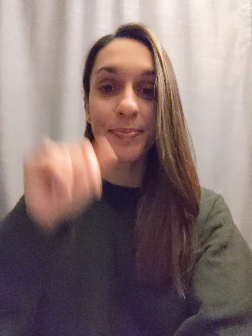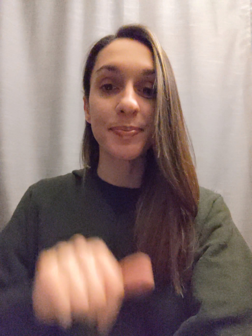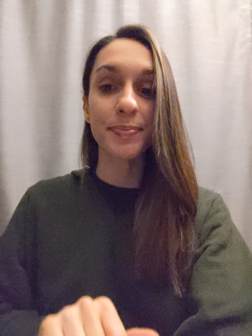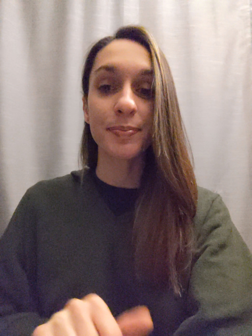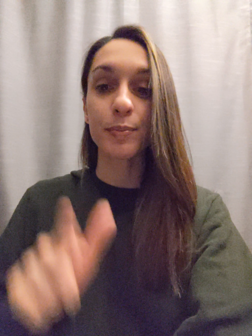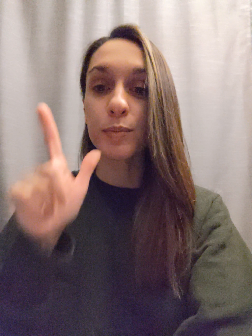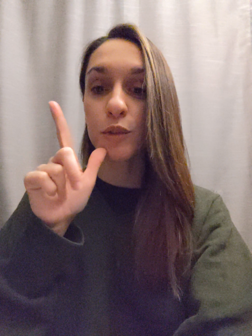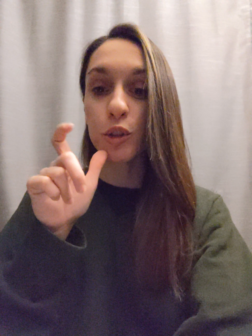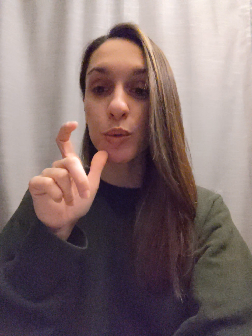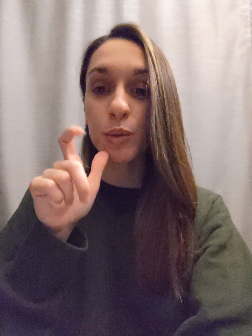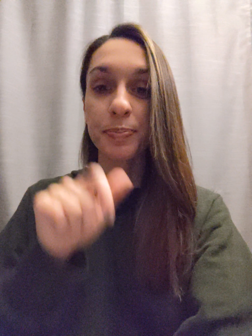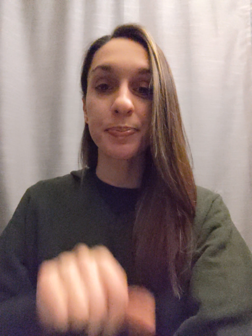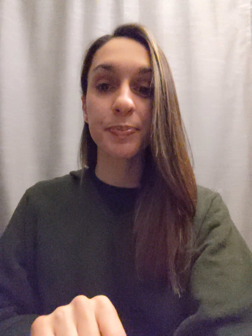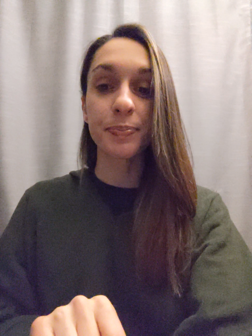who